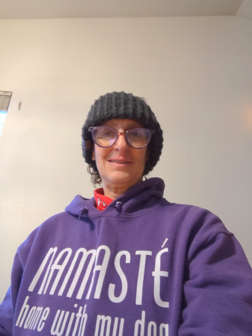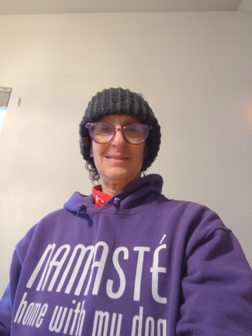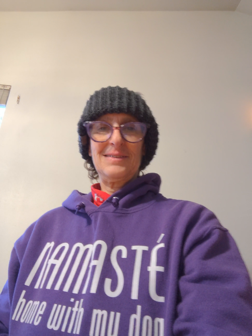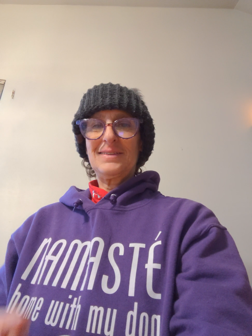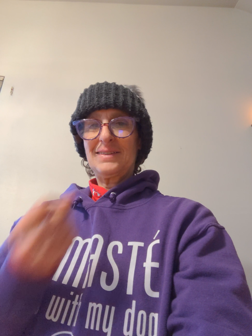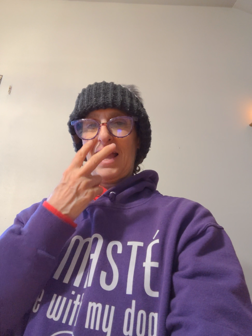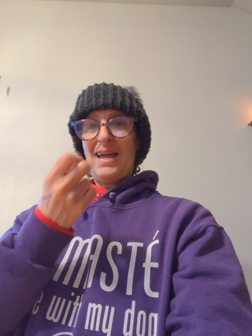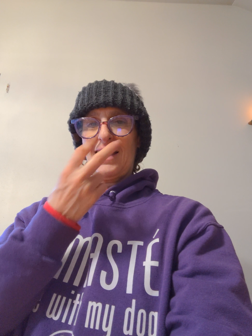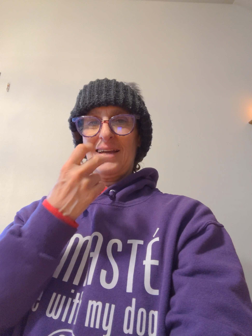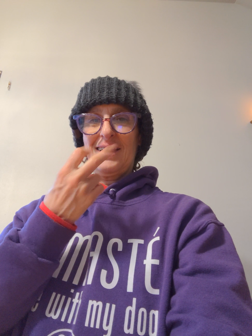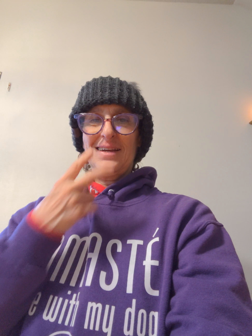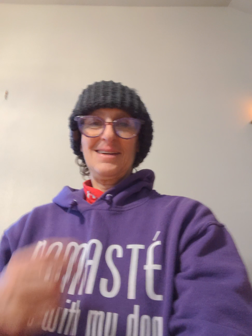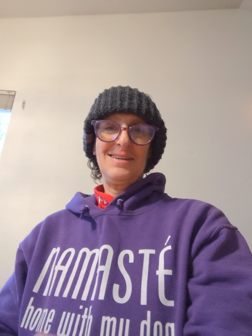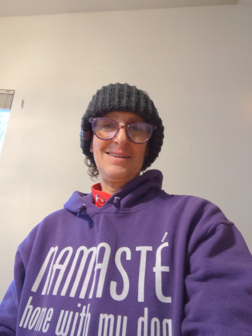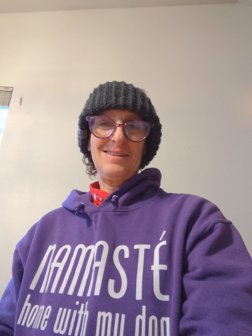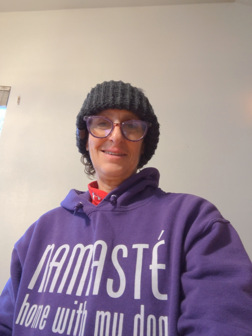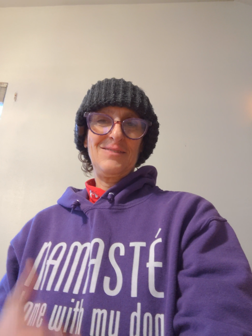snack